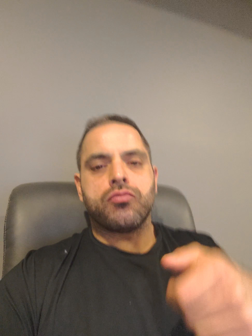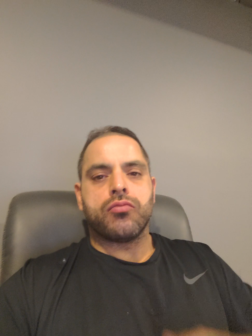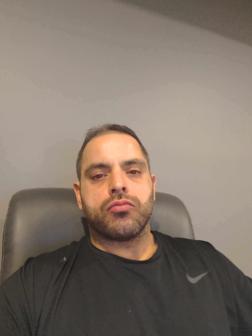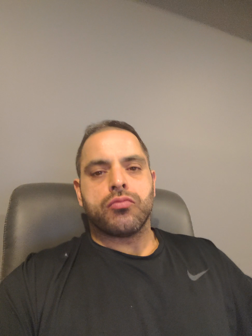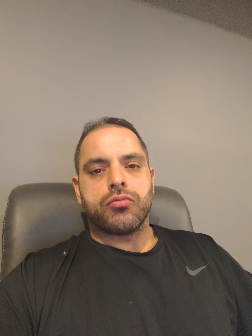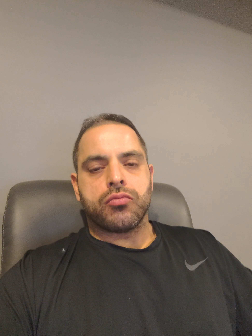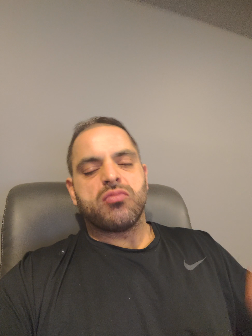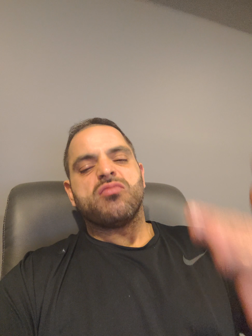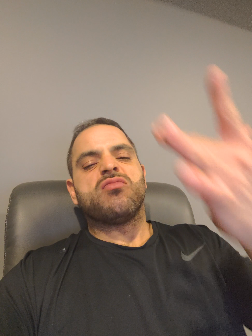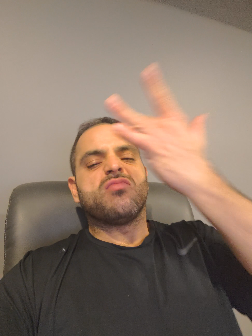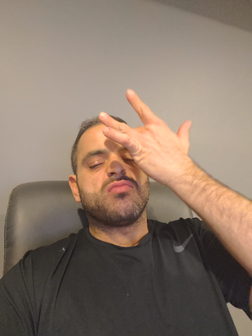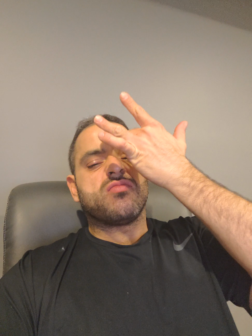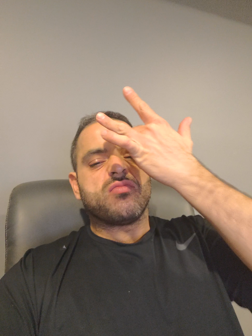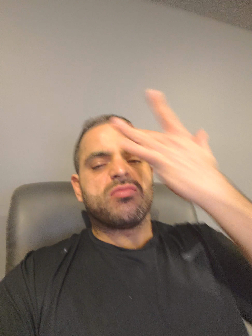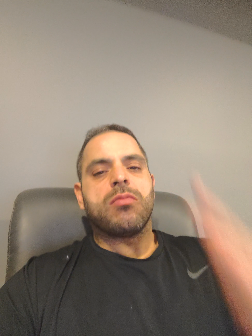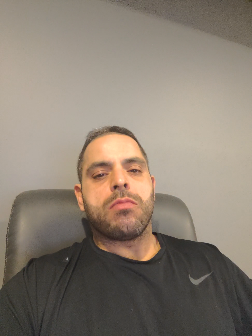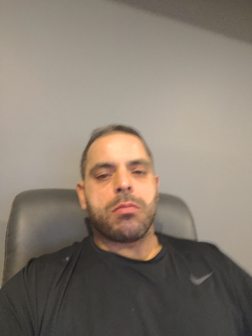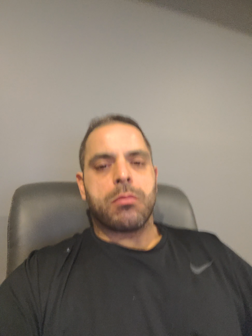sick